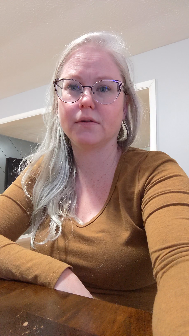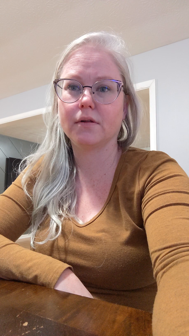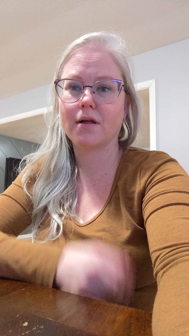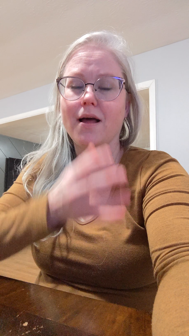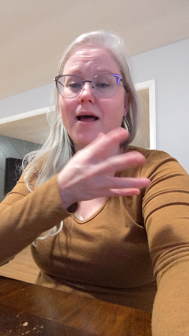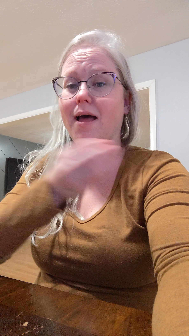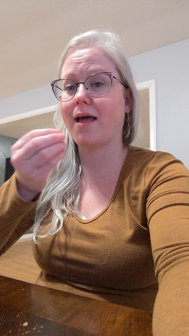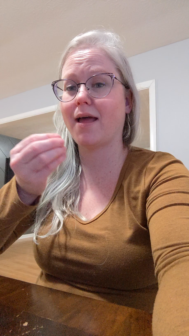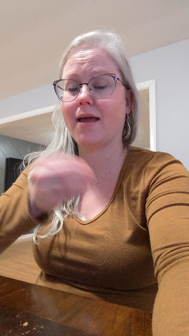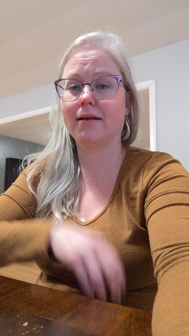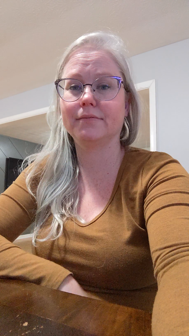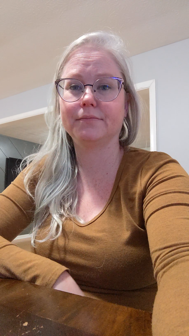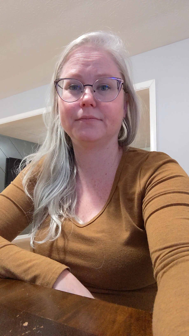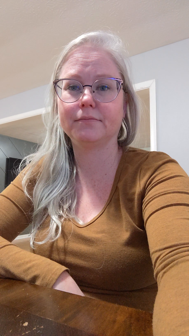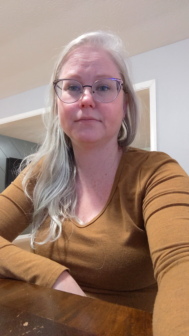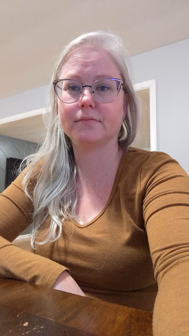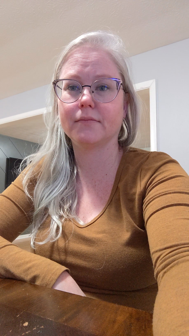and